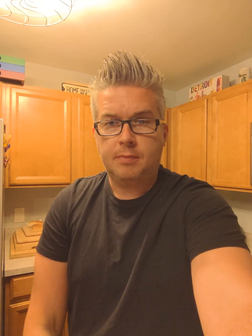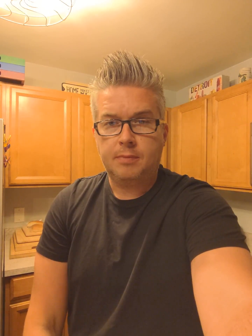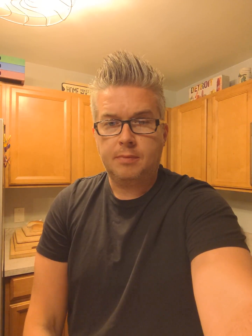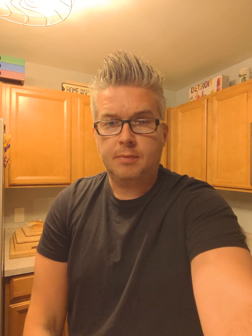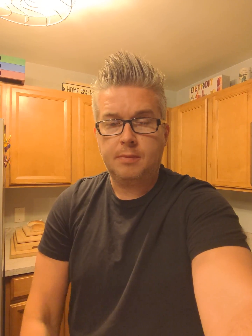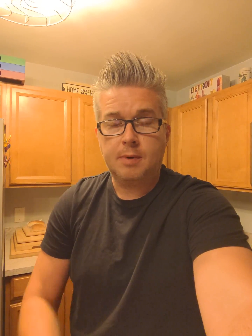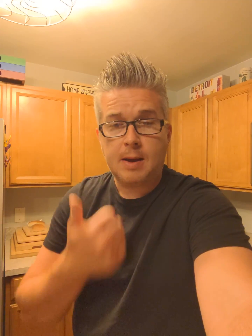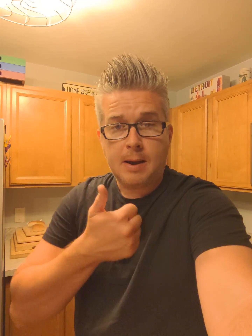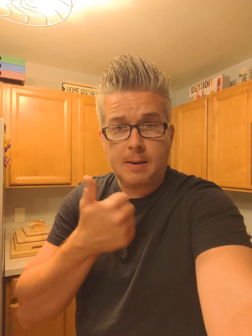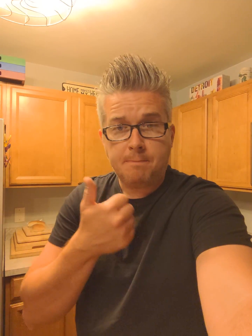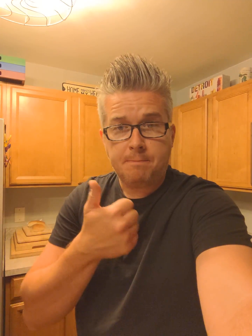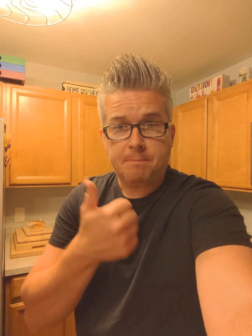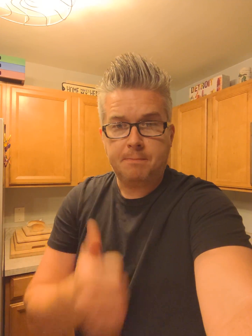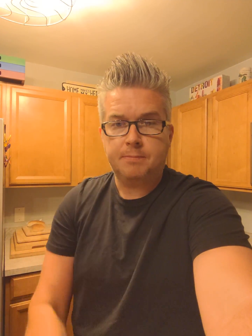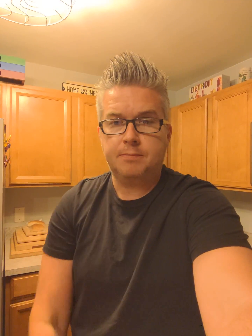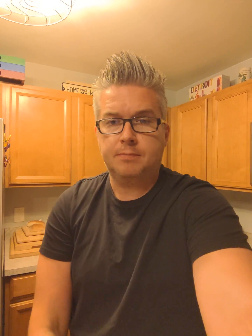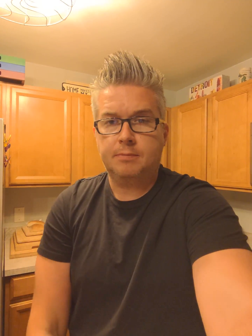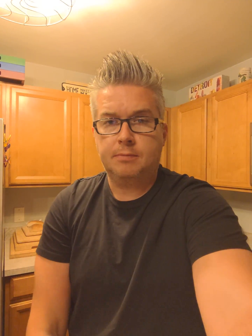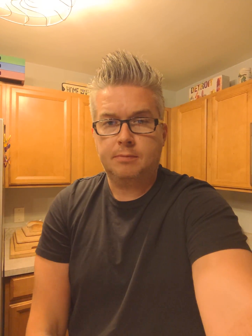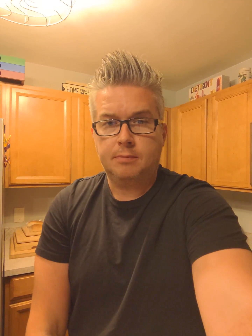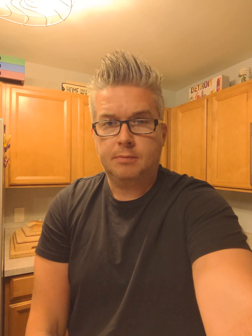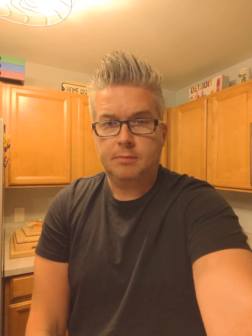help